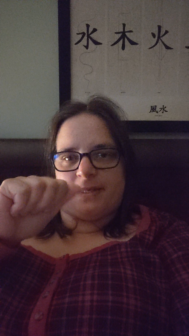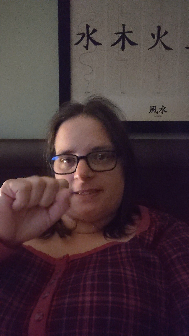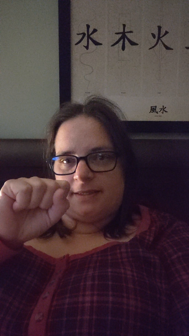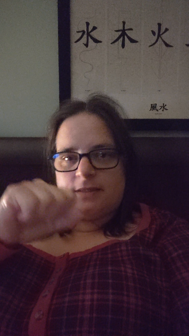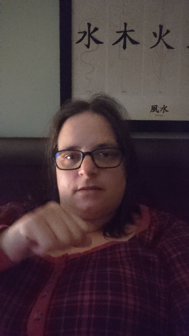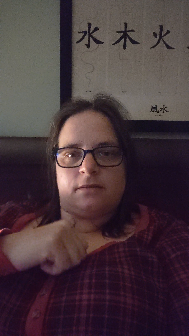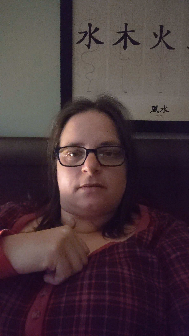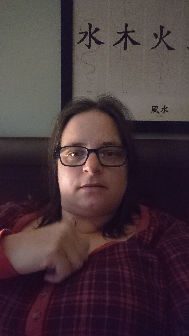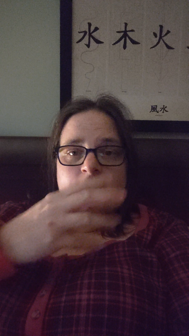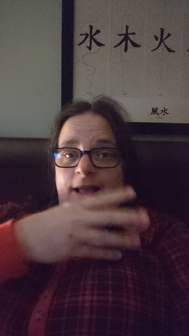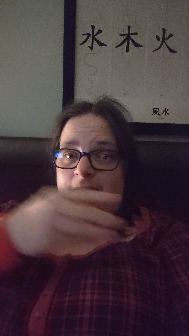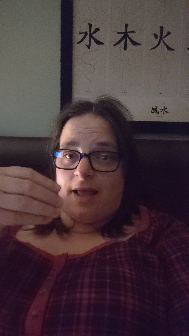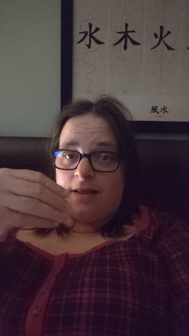and